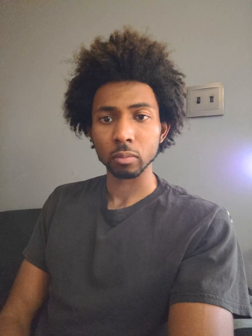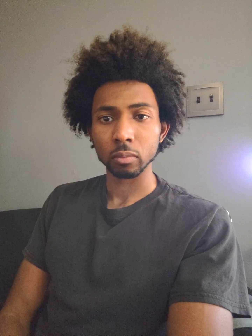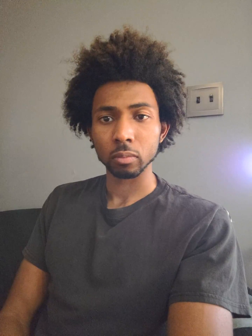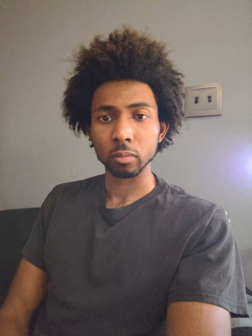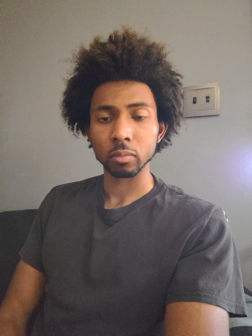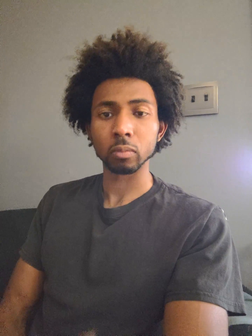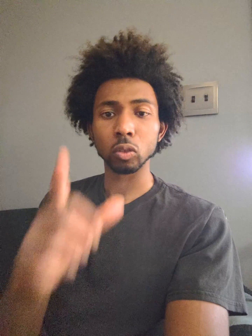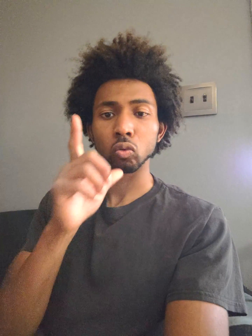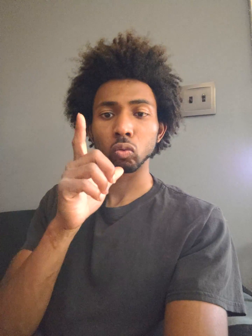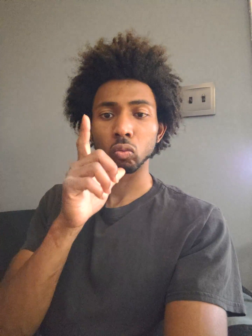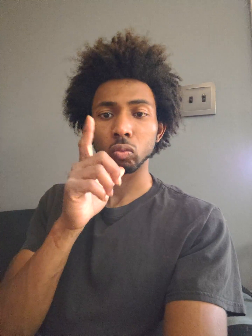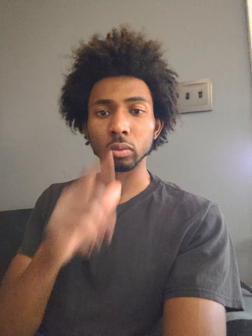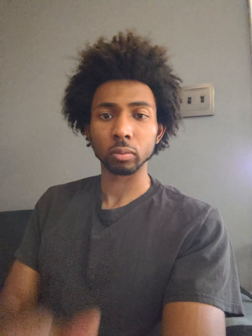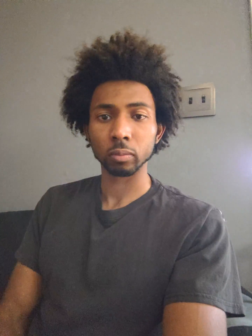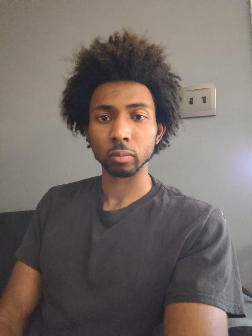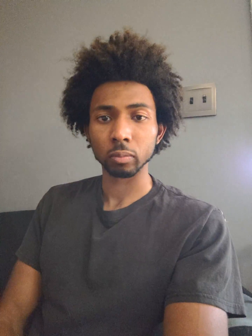lunch